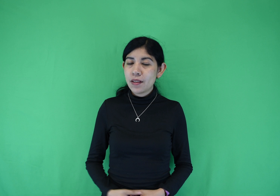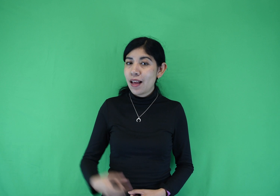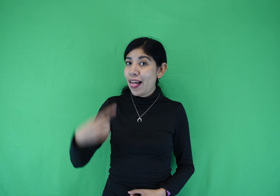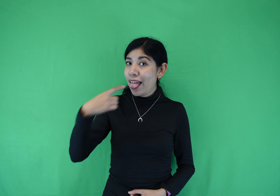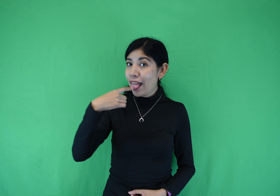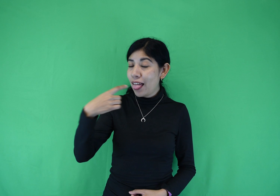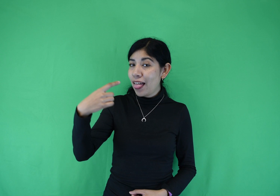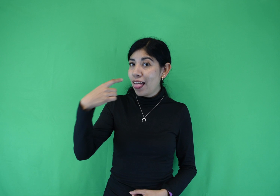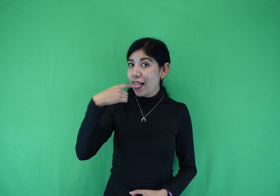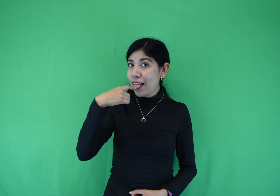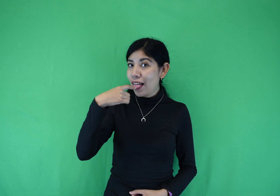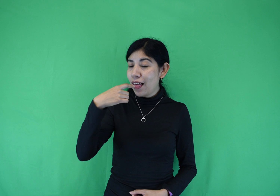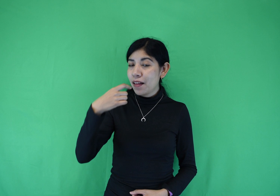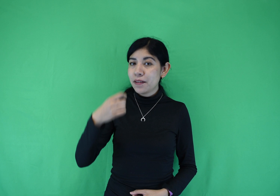sentido del gusto